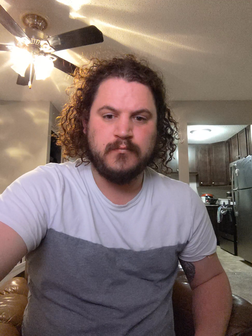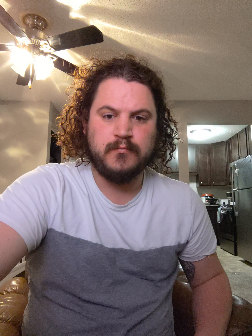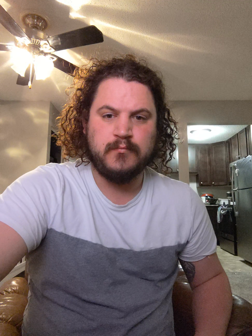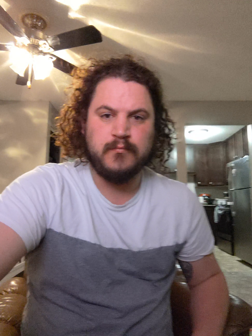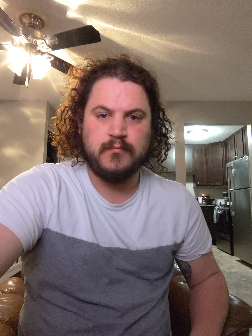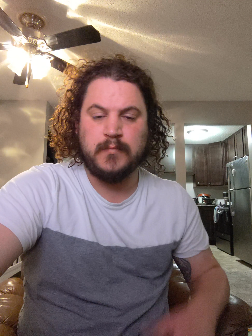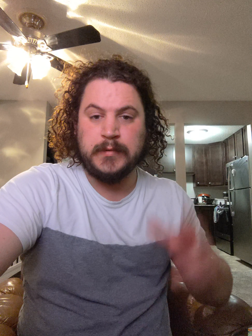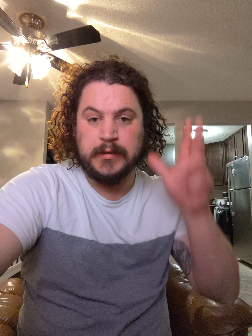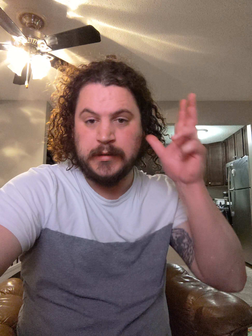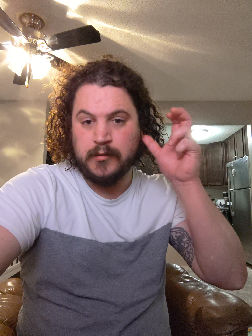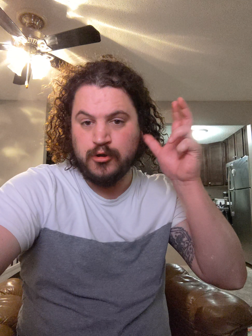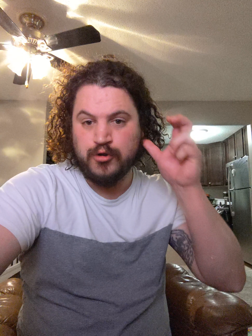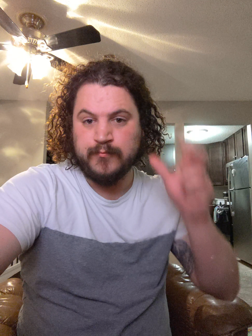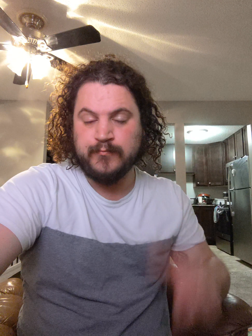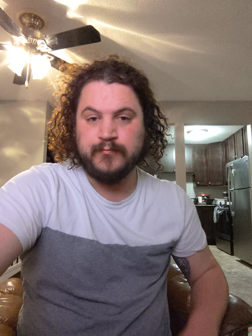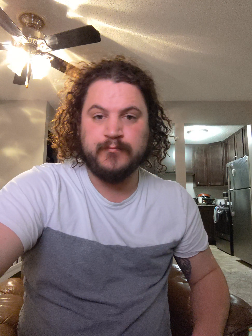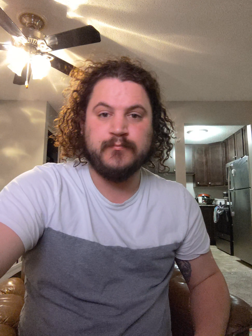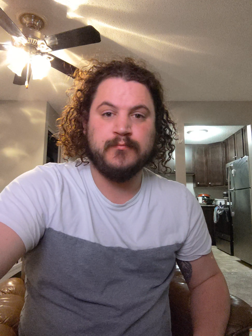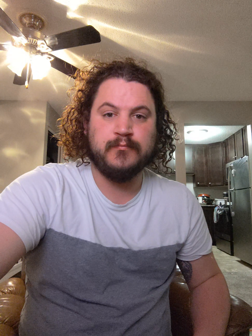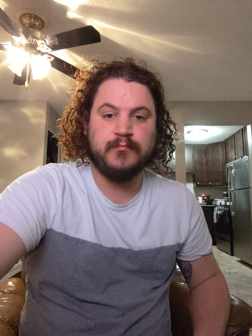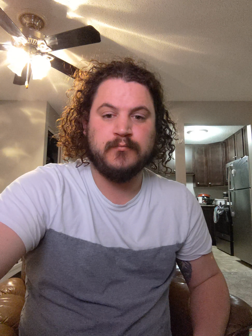hear